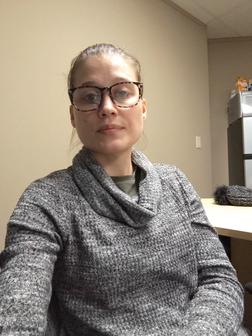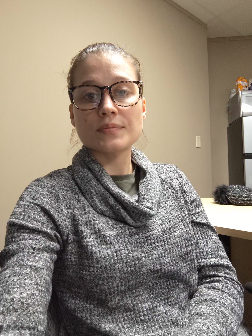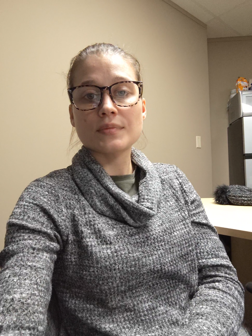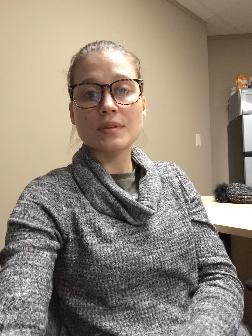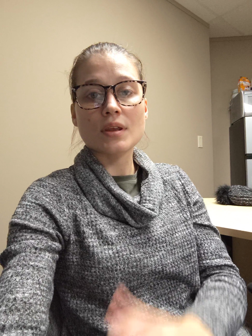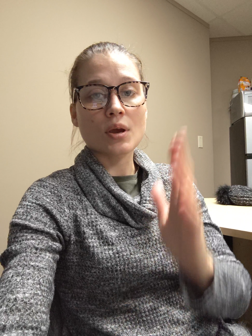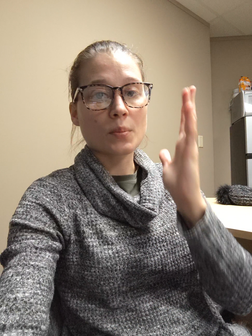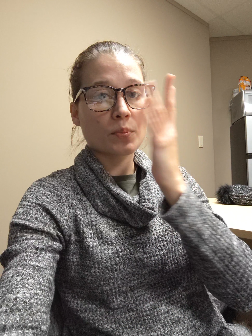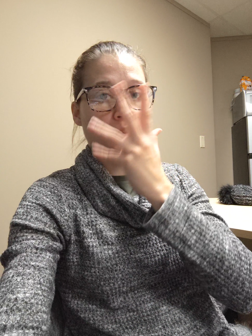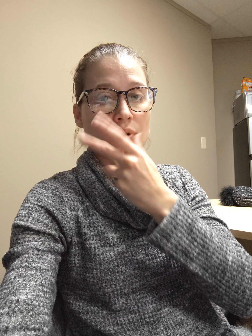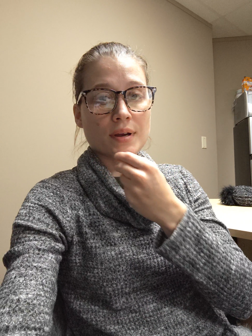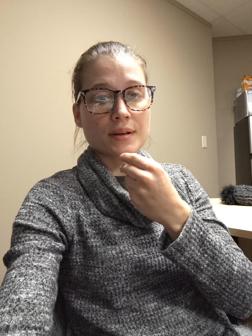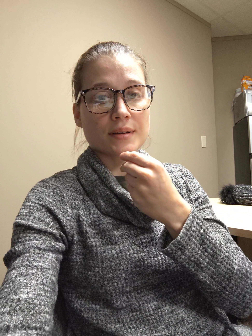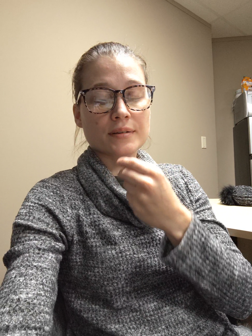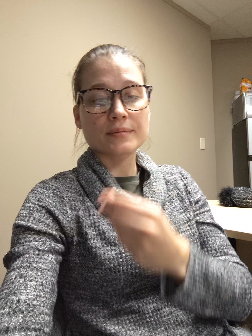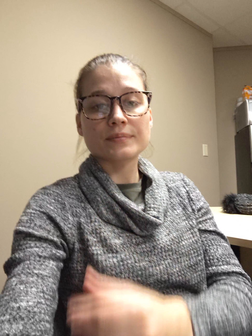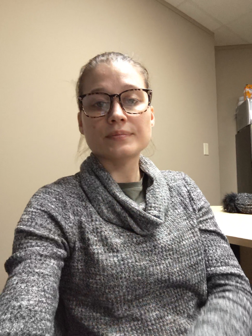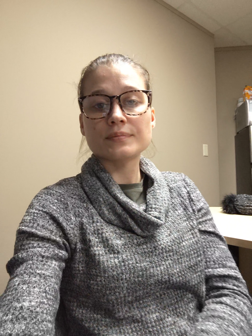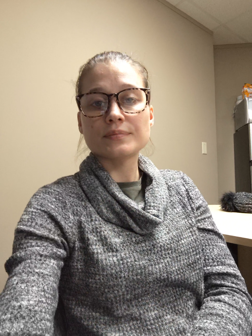pretty